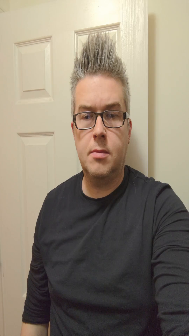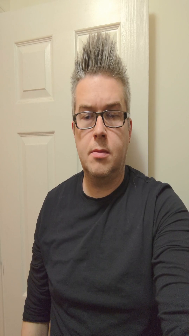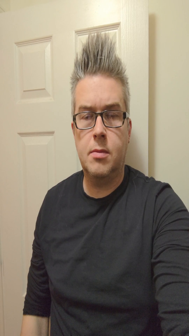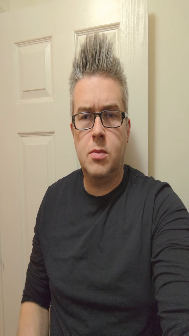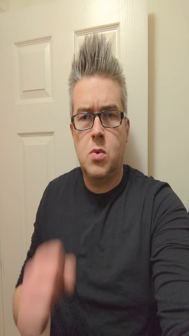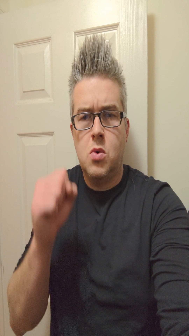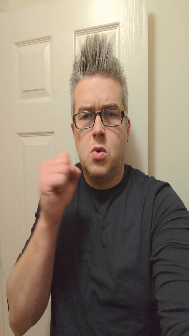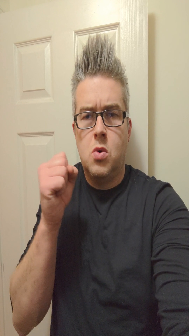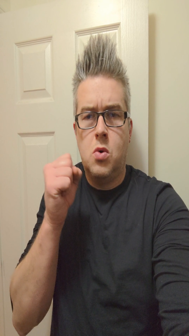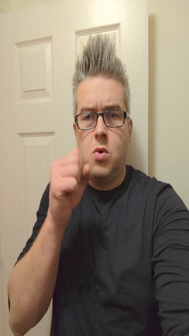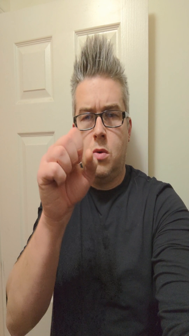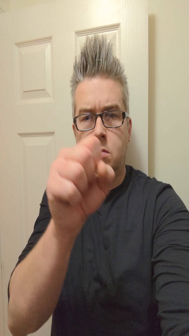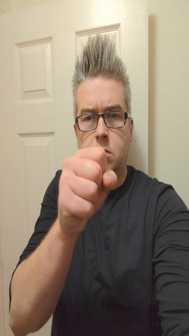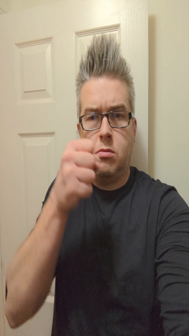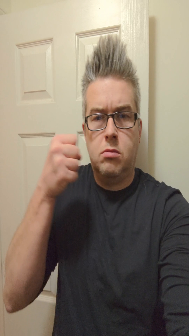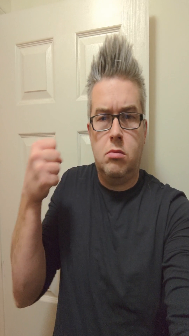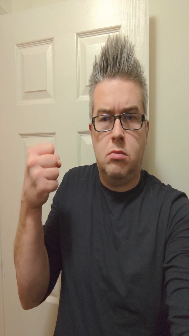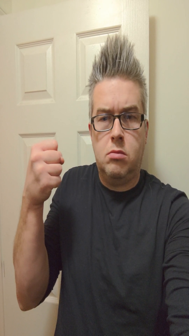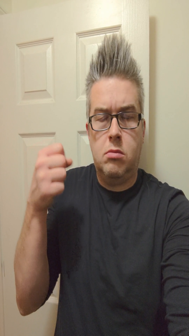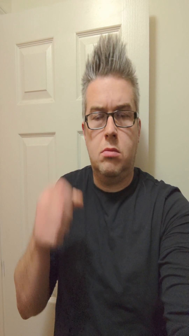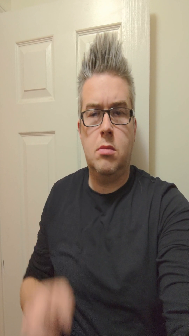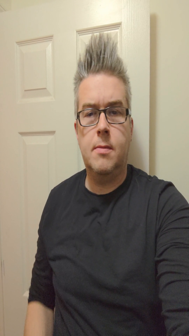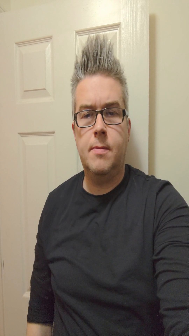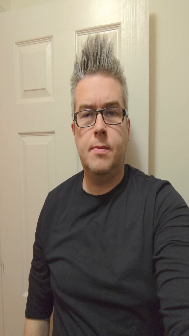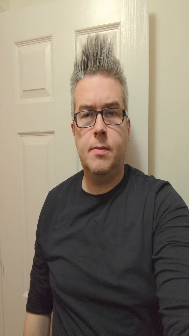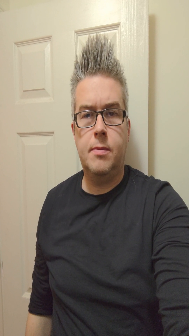refrigerator